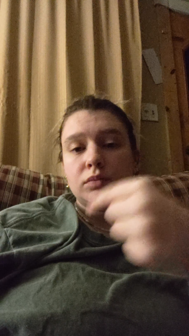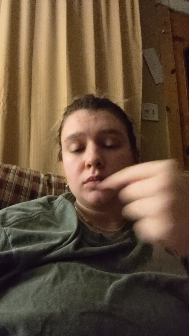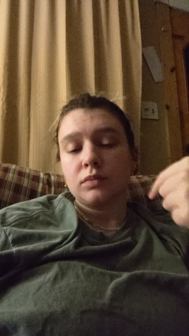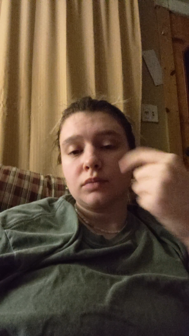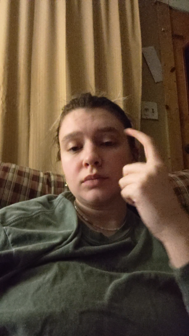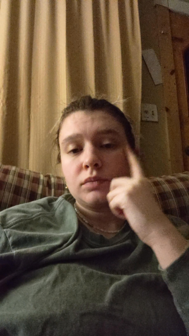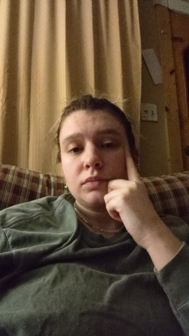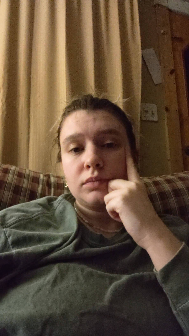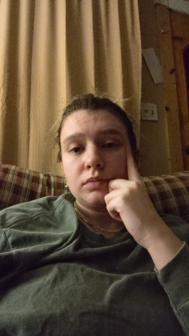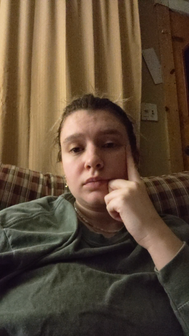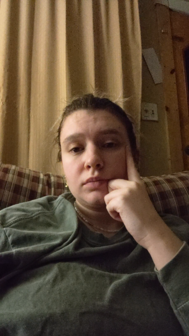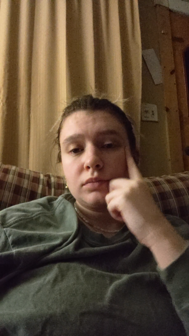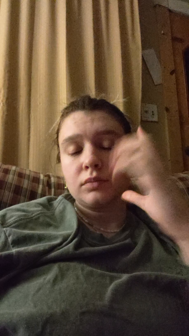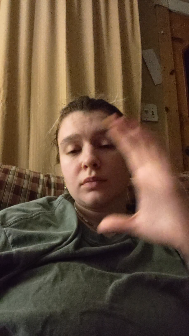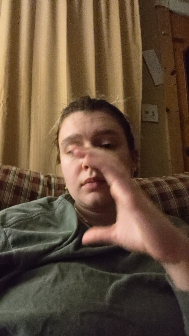ball